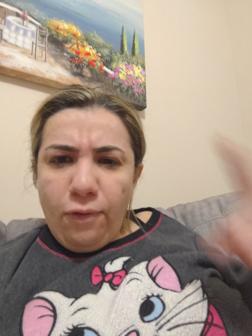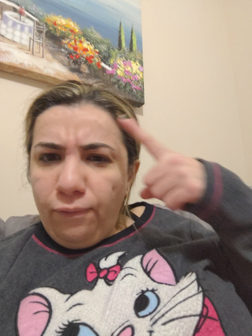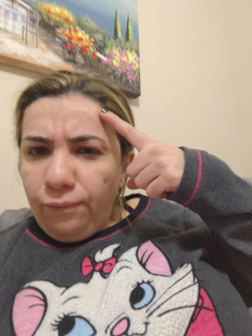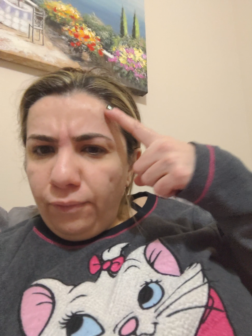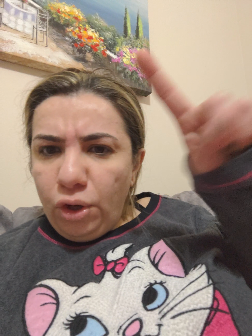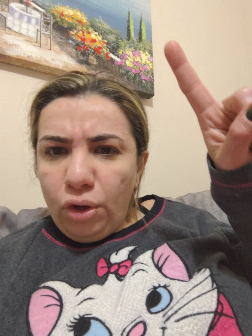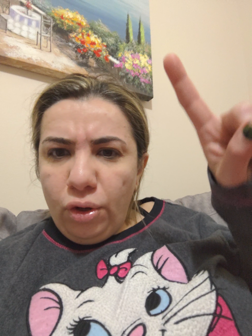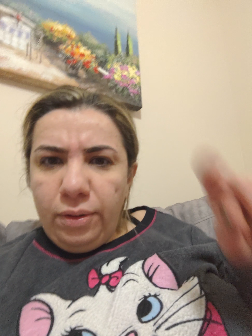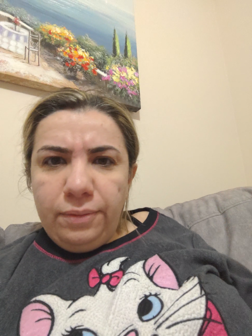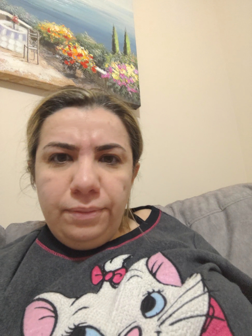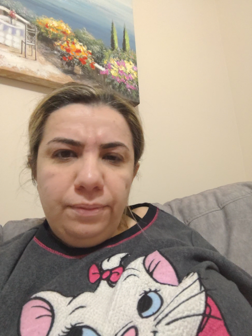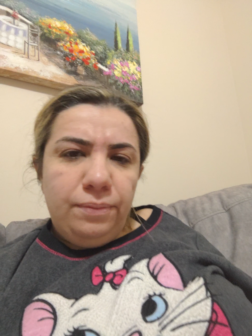for